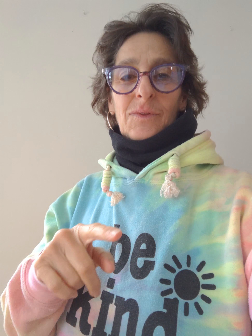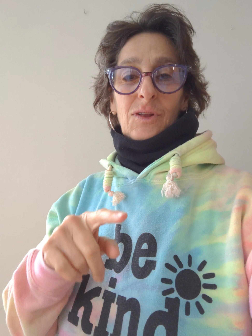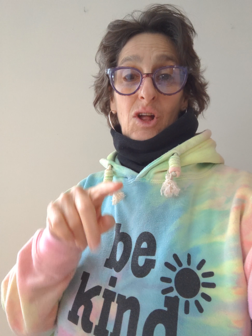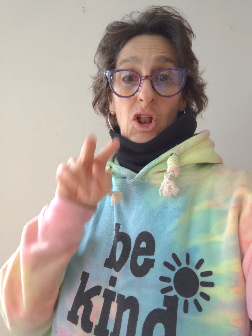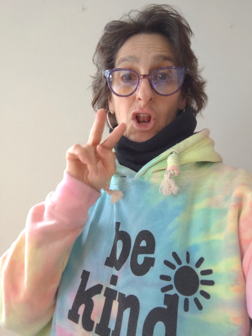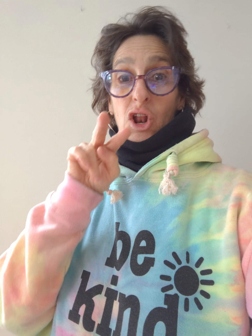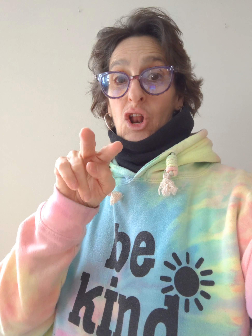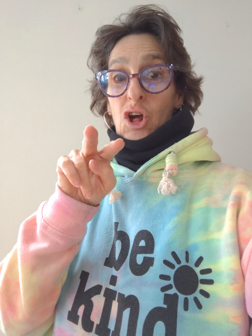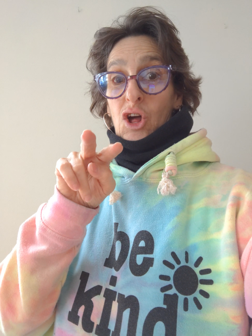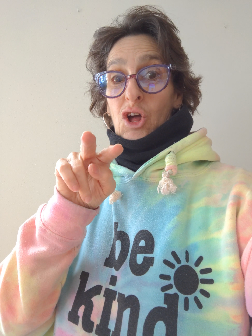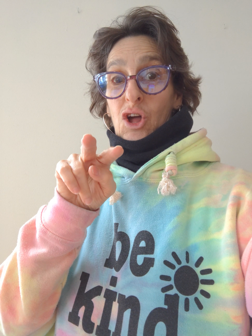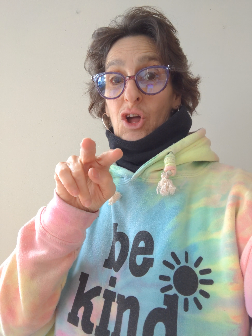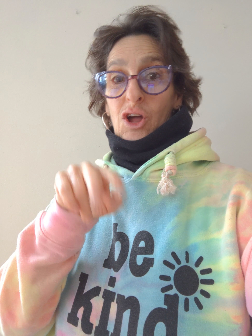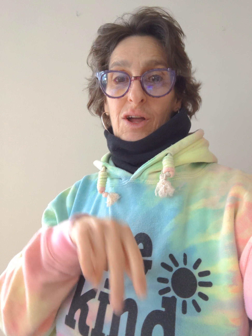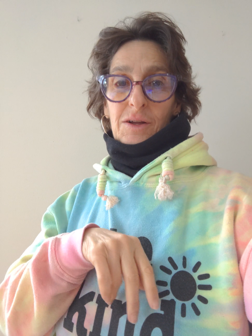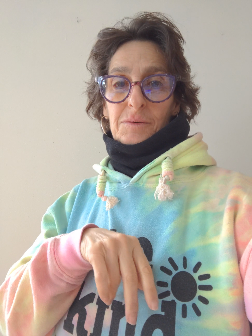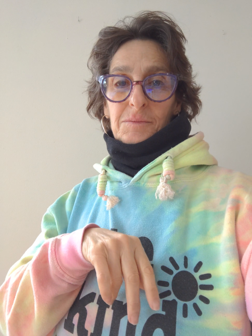look